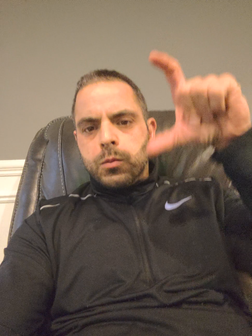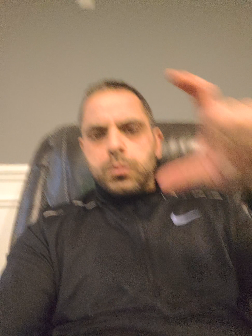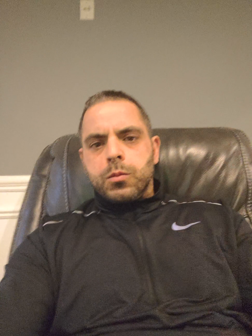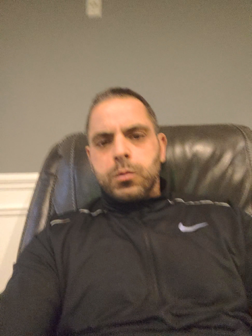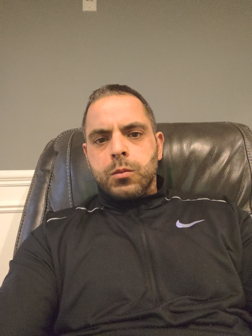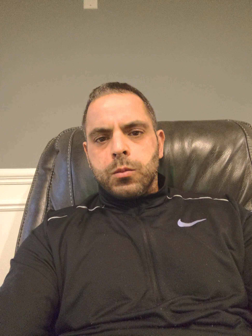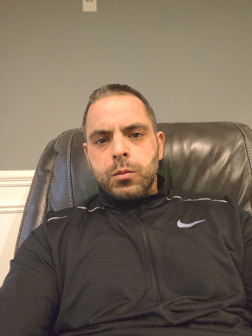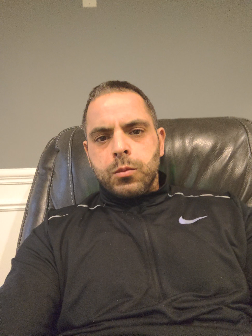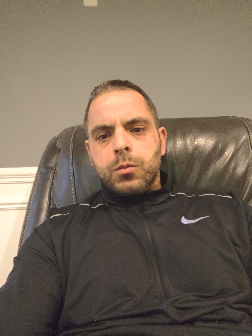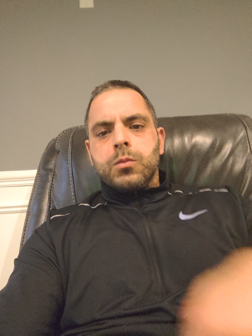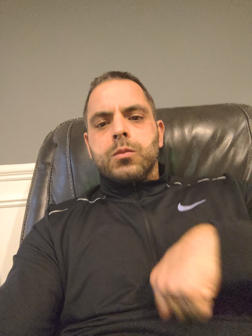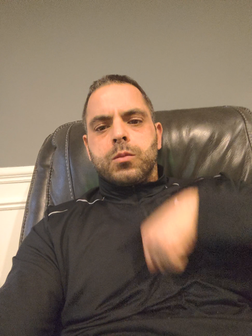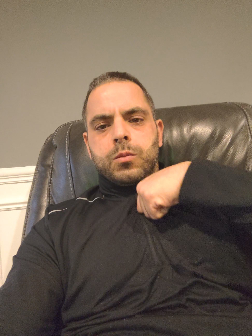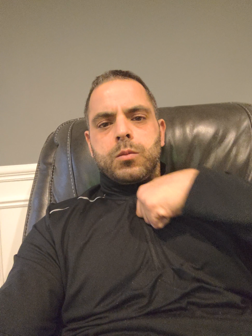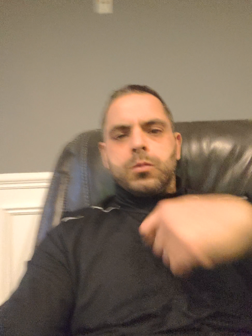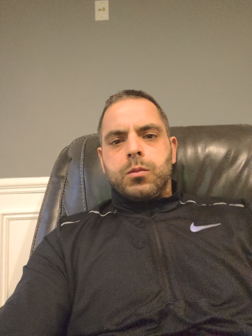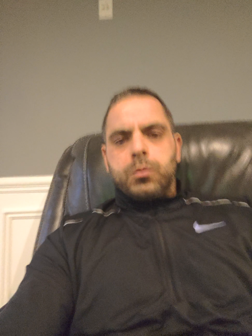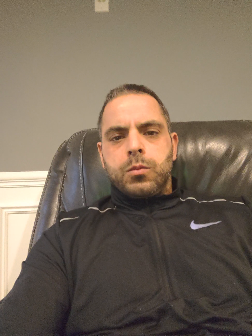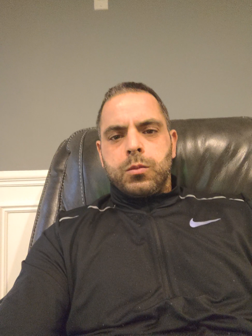zipper